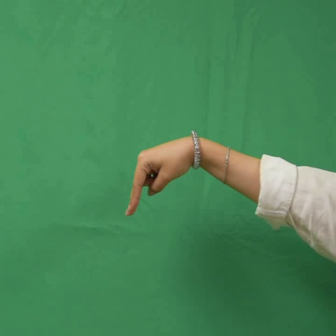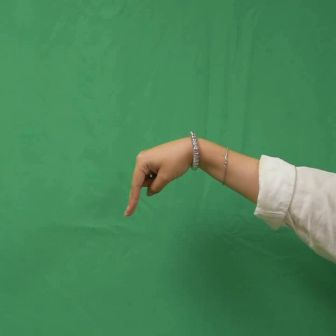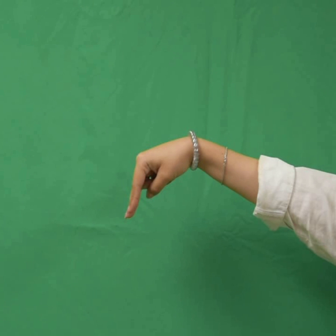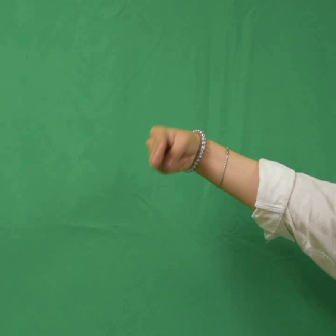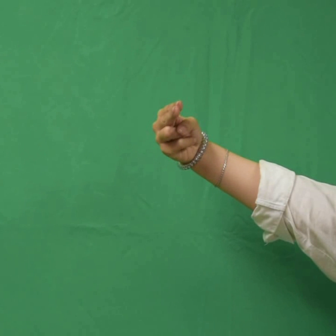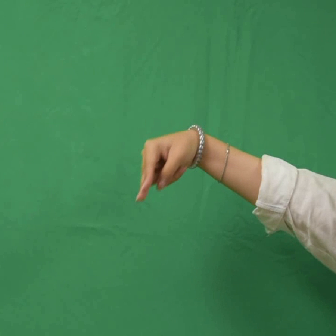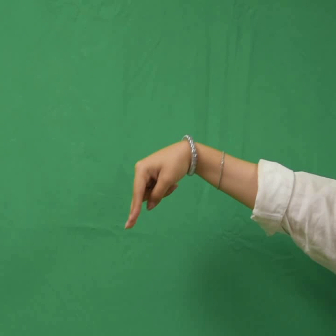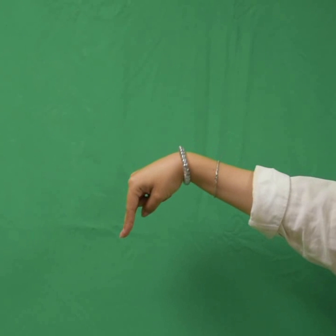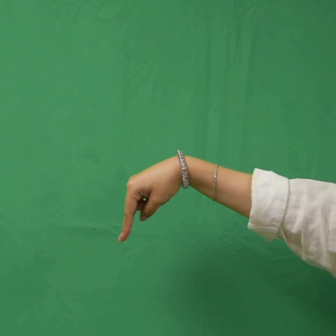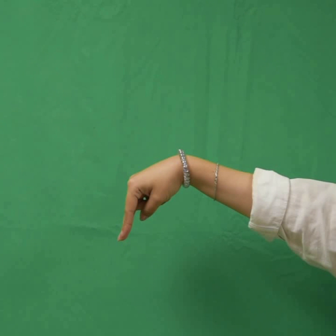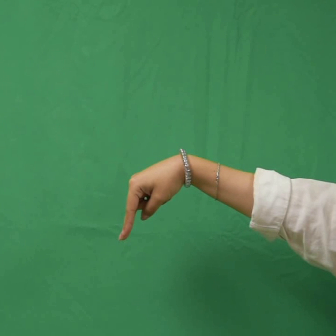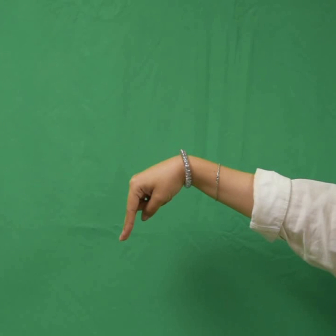Ñ